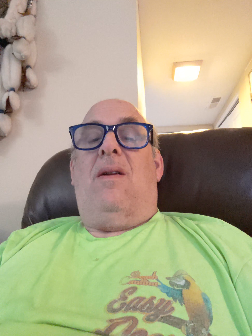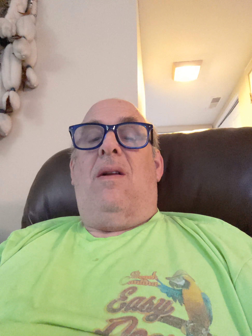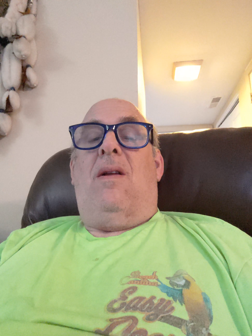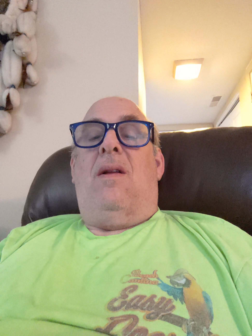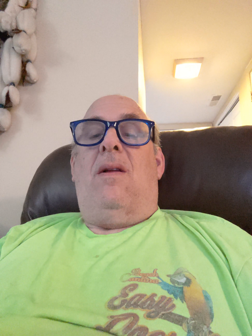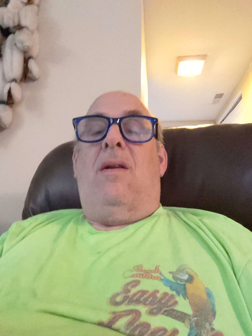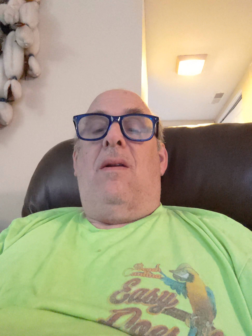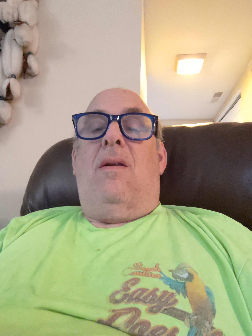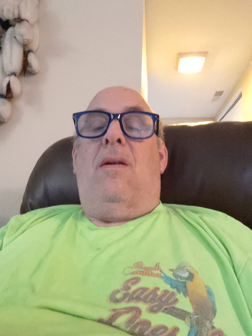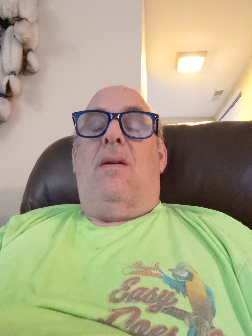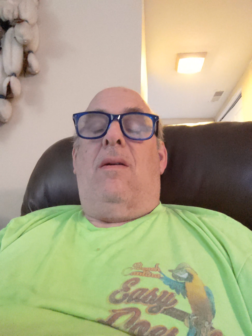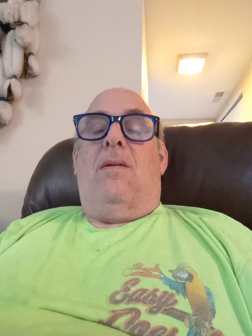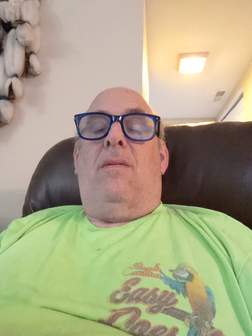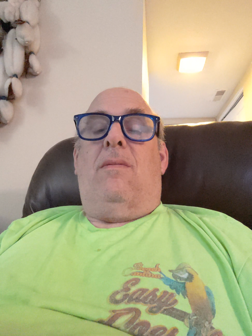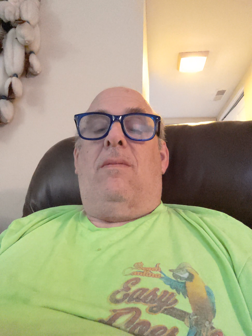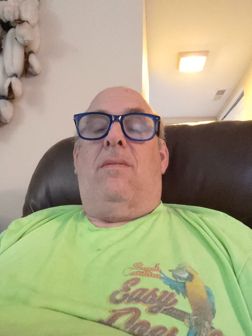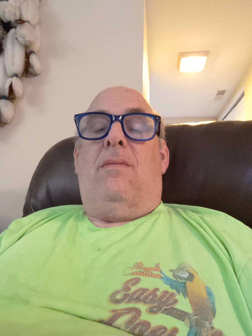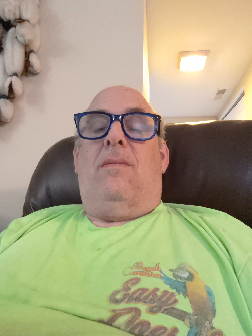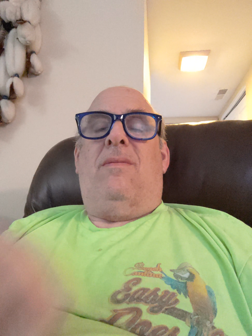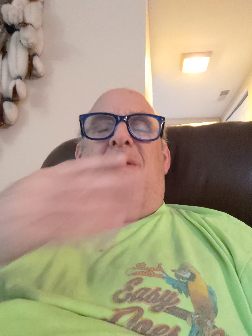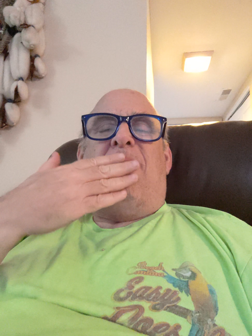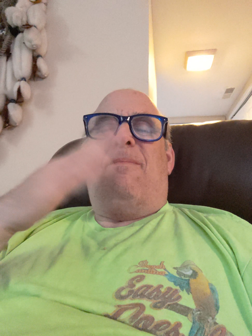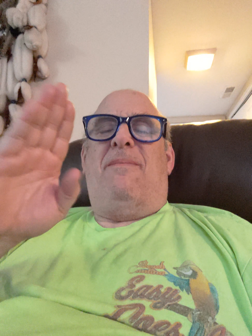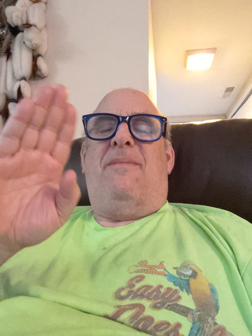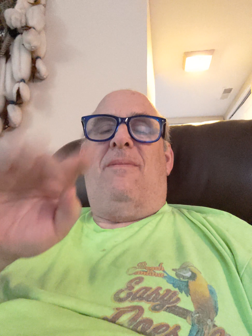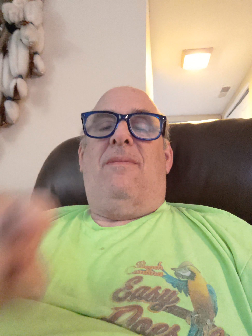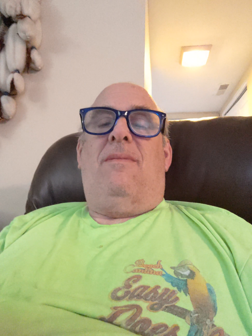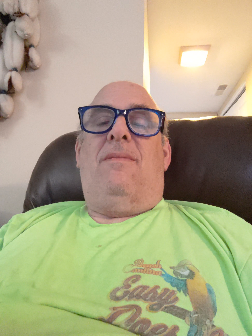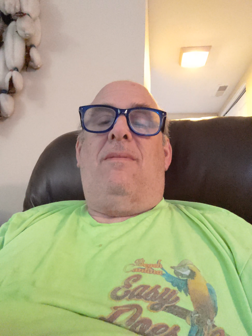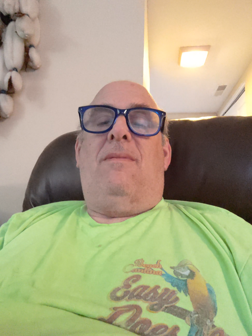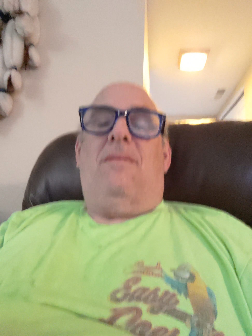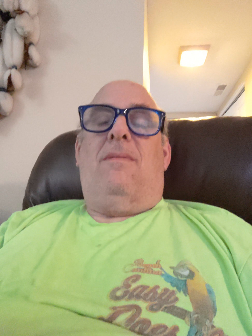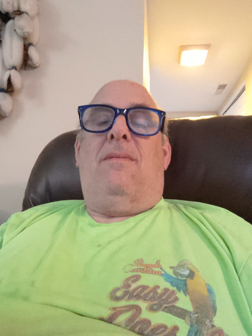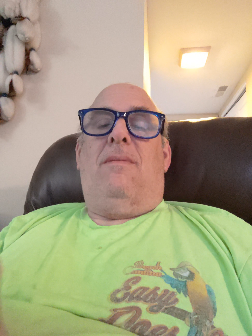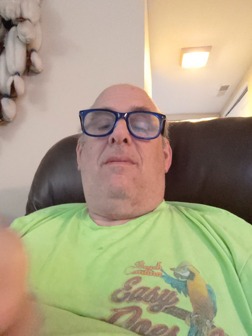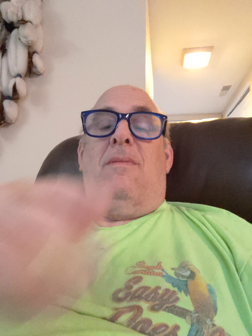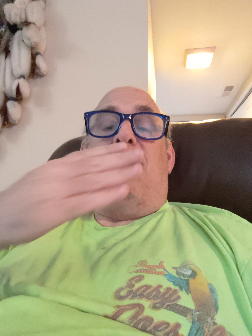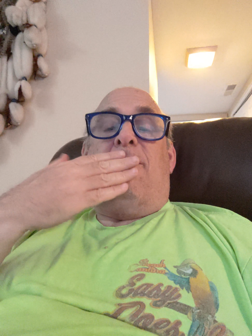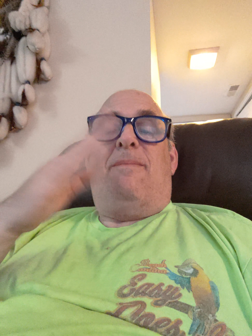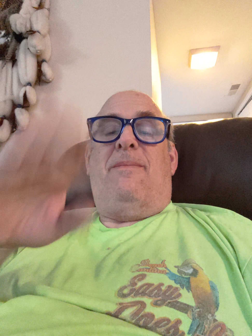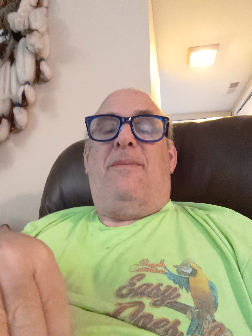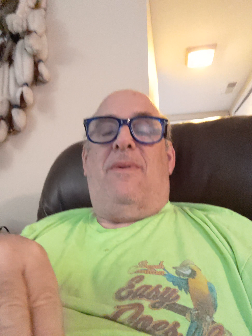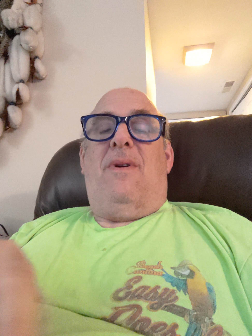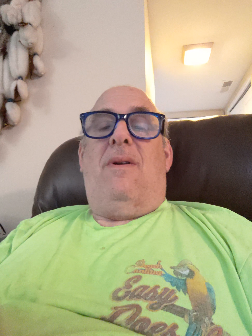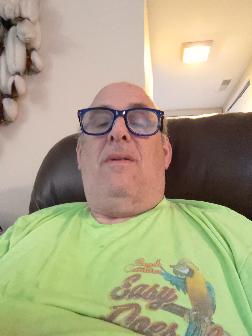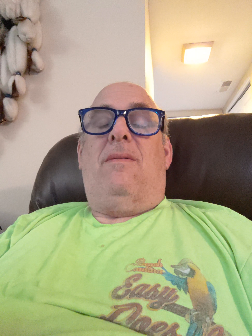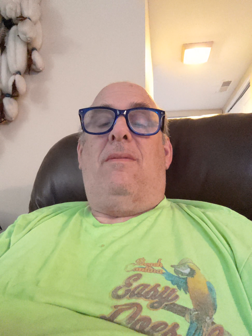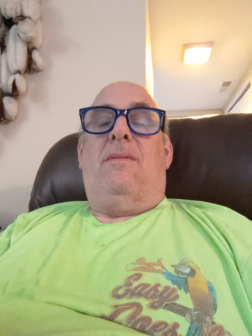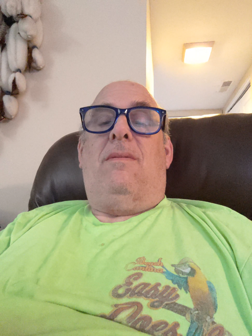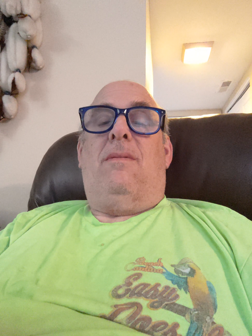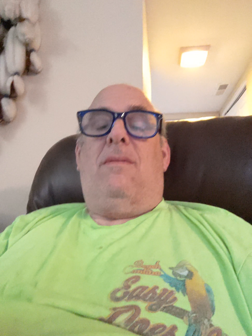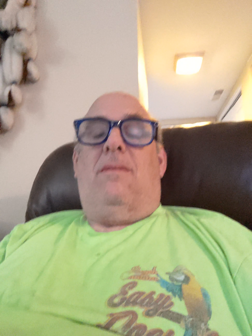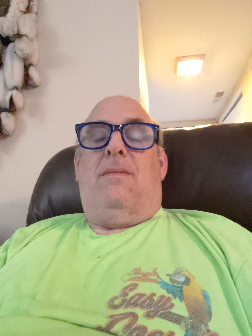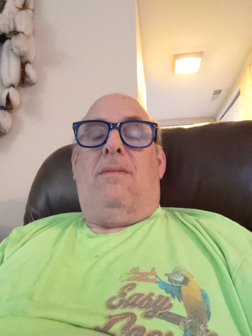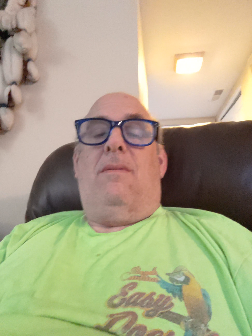bad